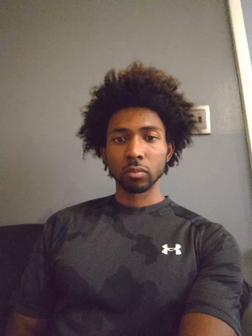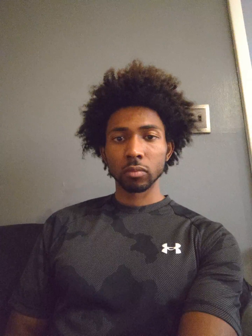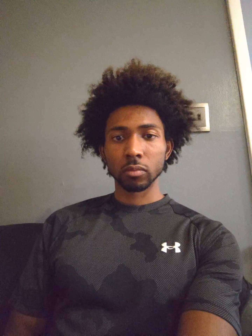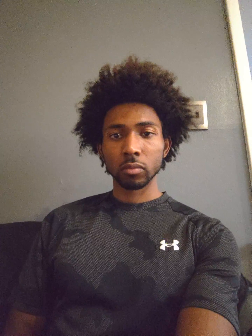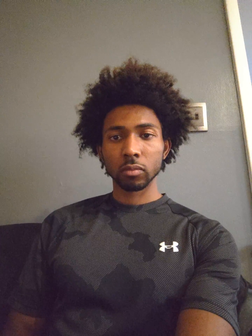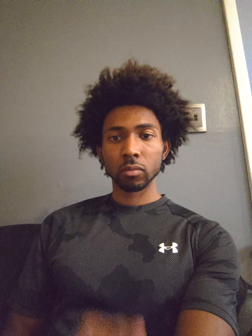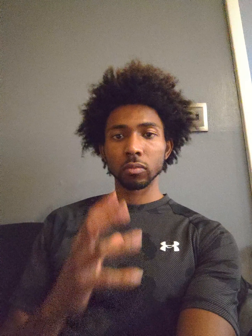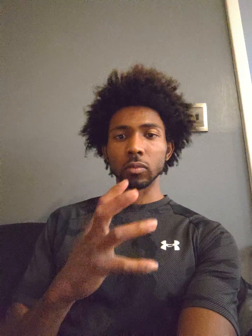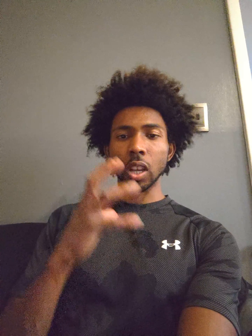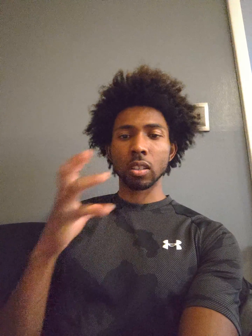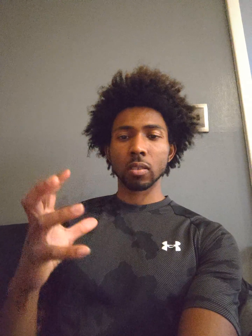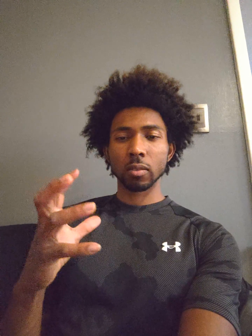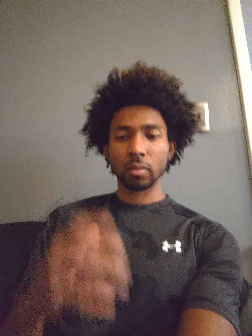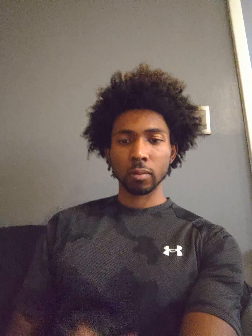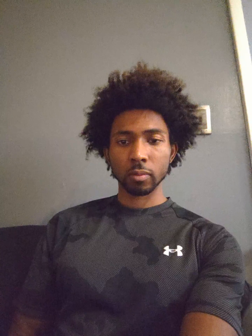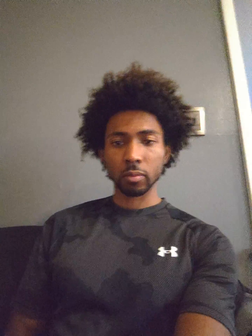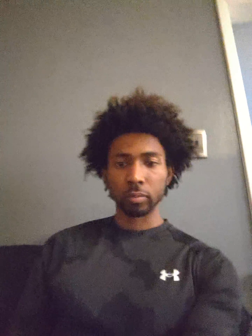a lot